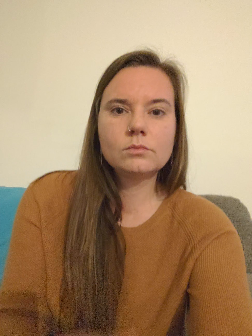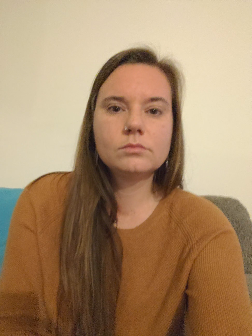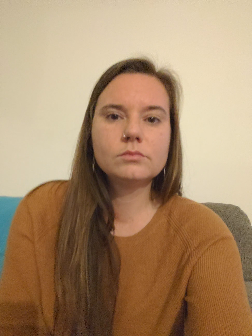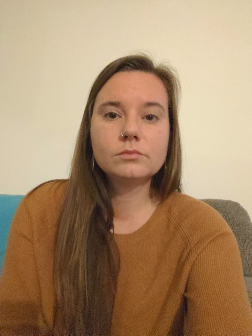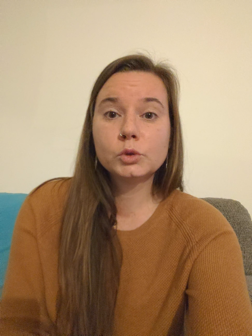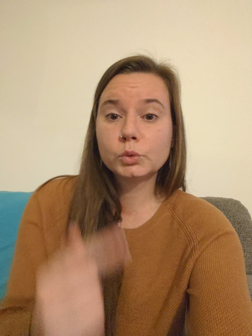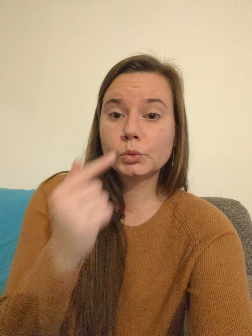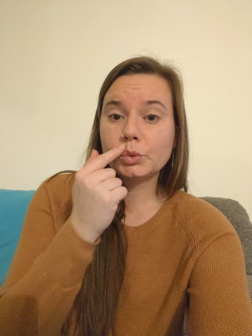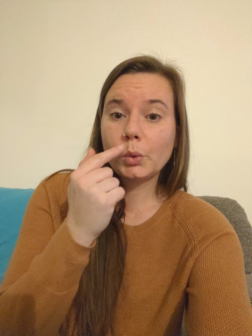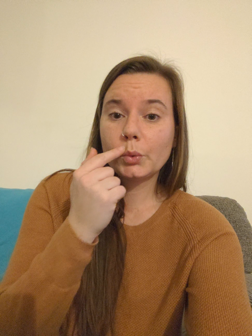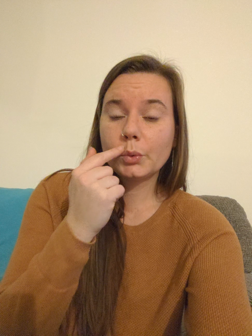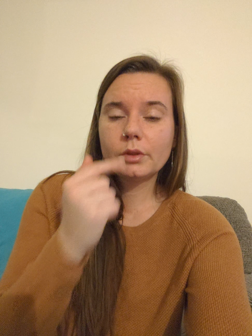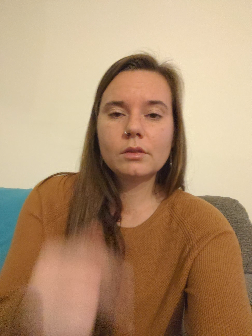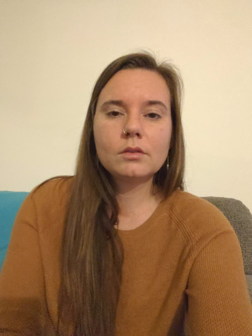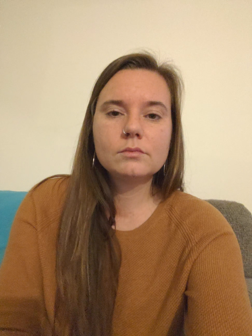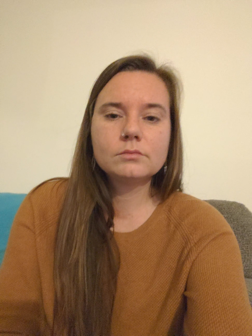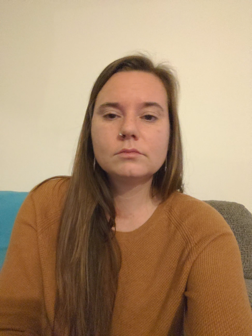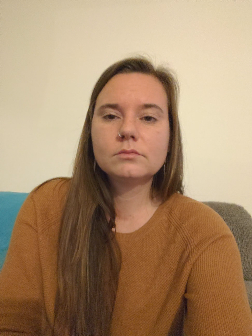tooth